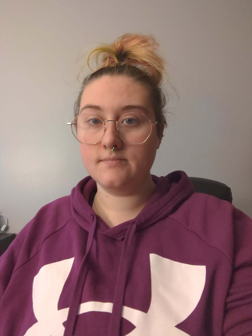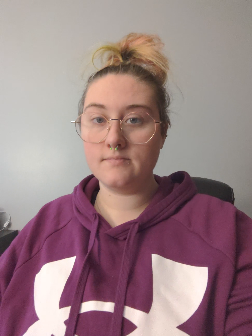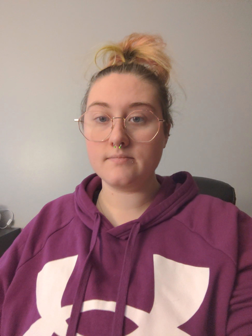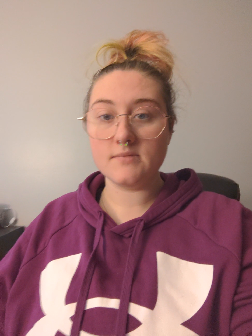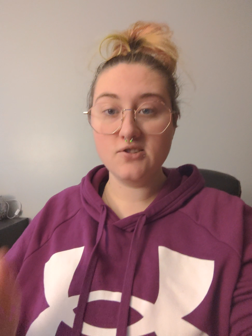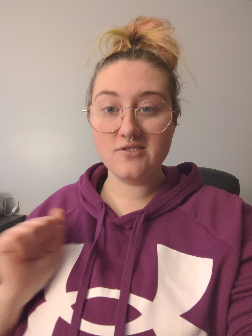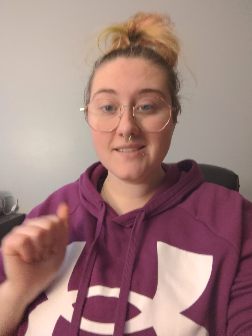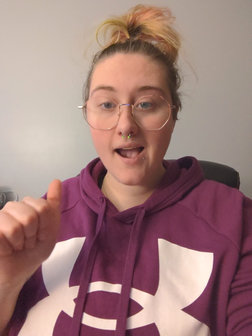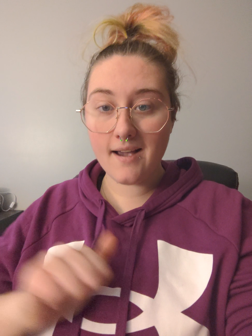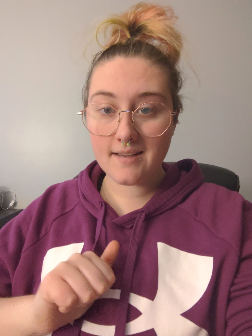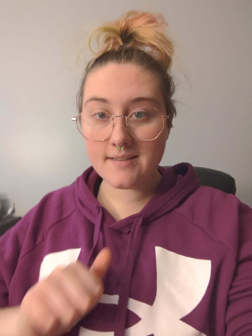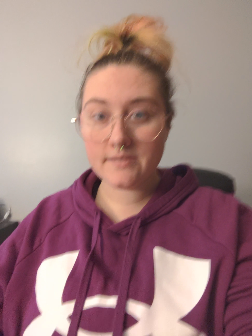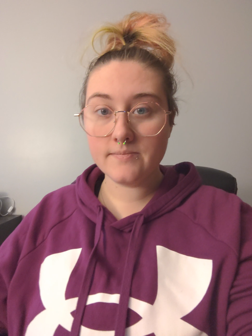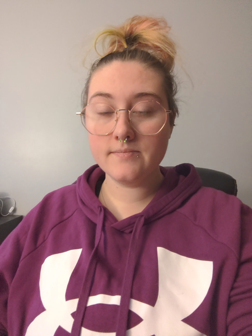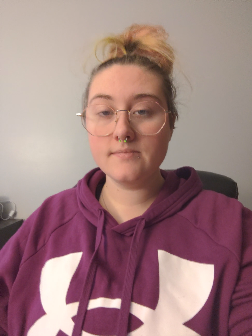jacket